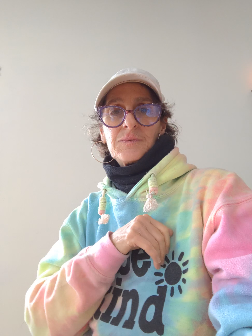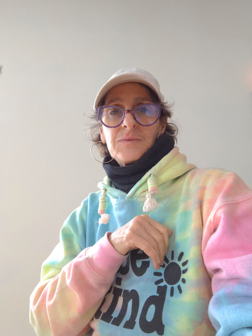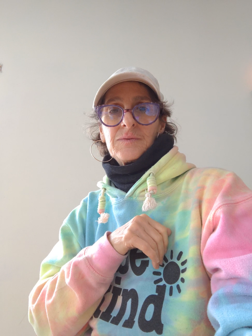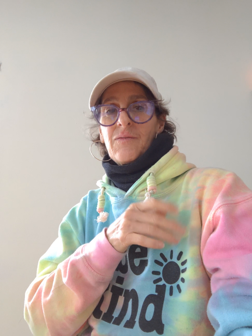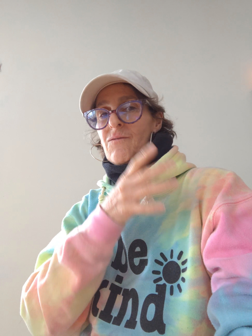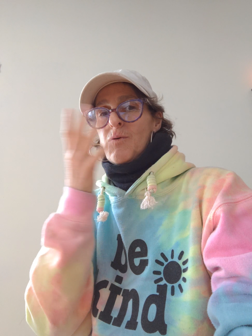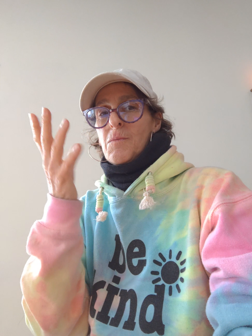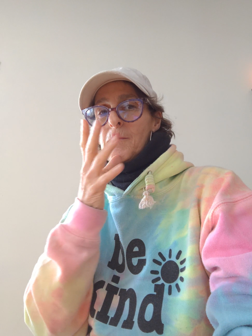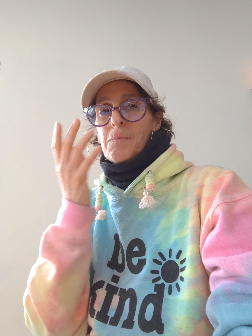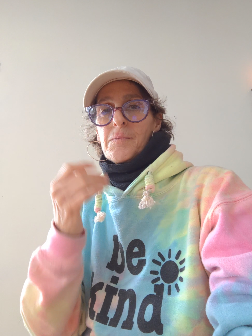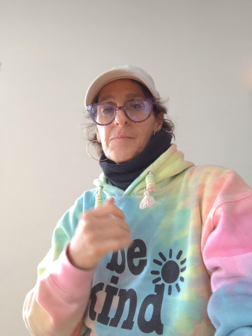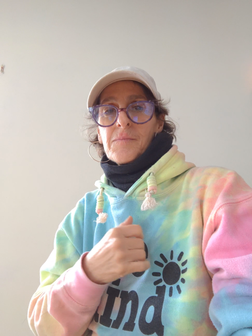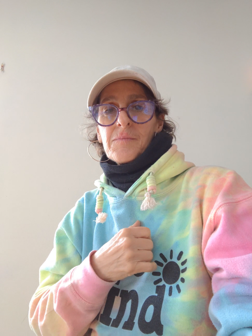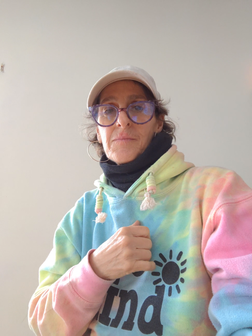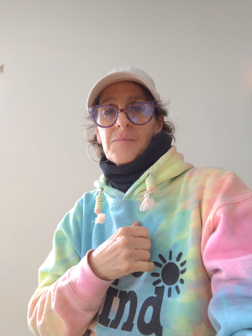farm